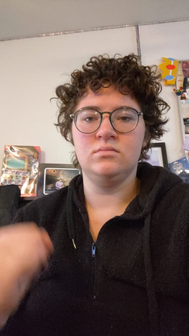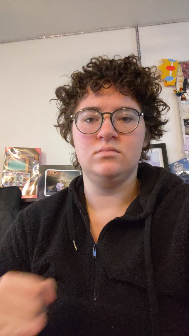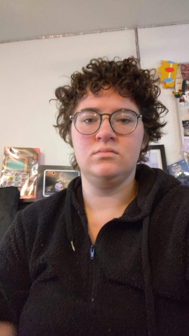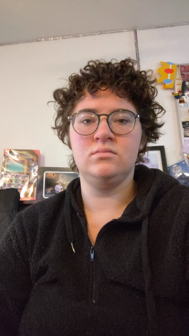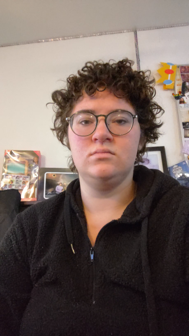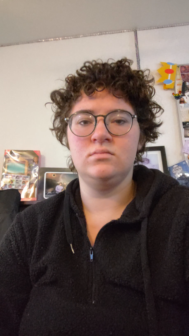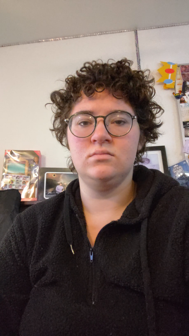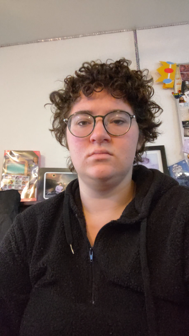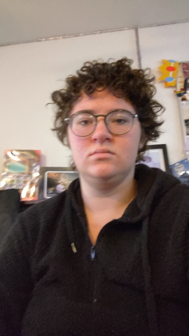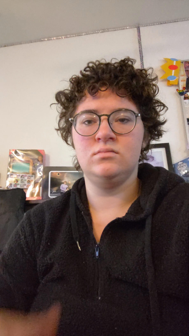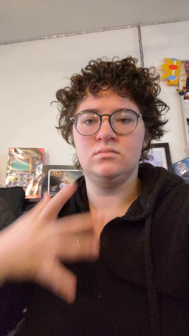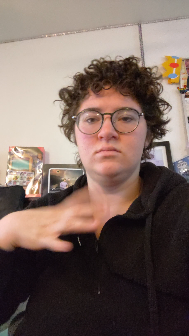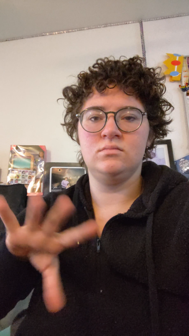dress